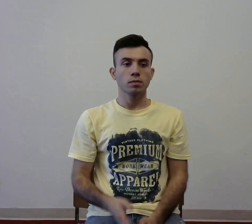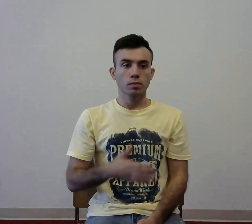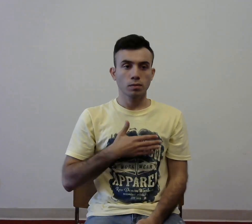mən